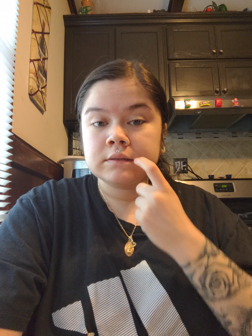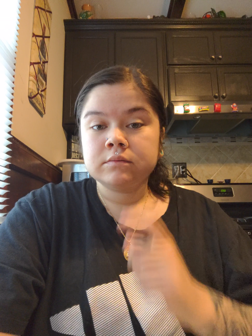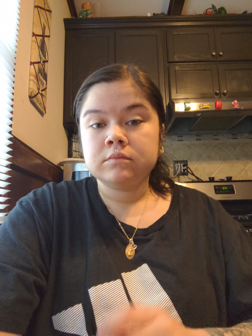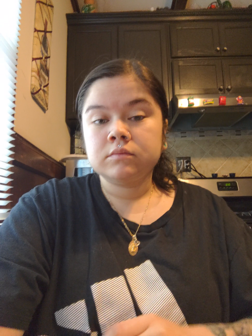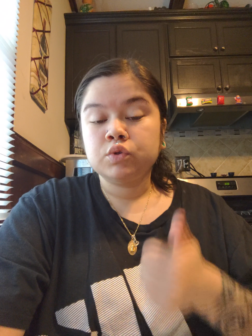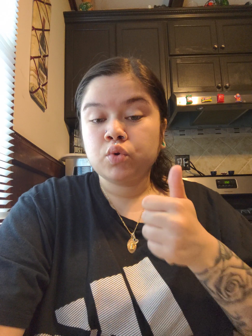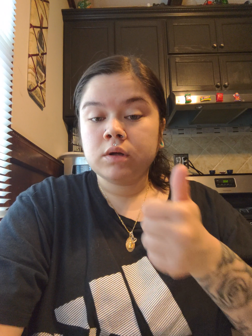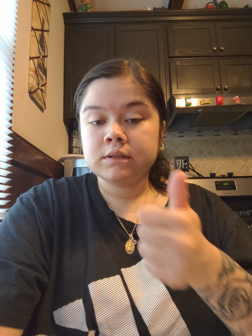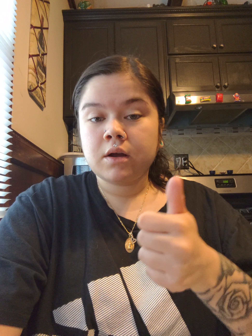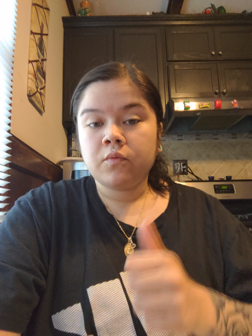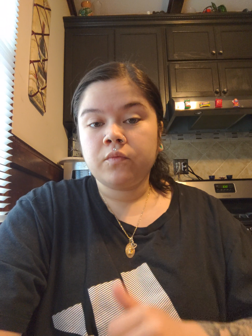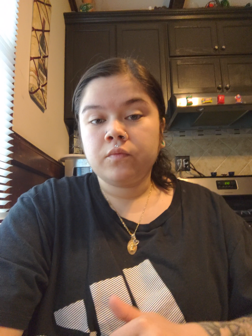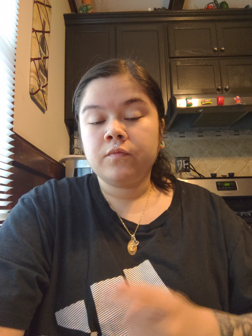yourself